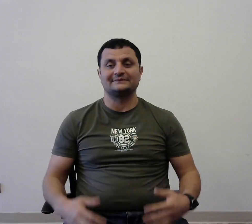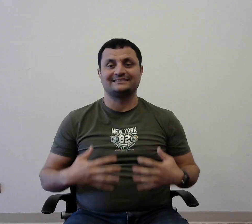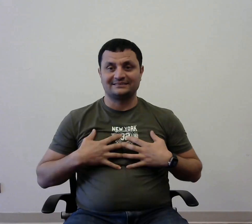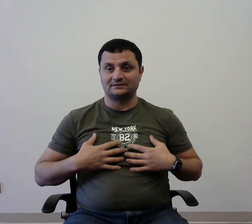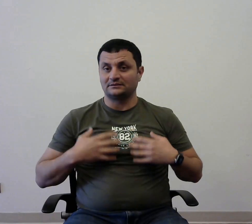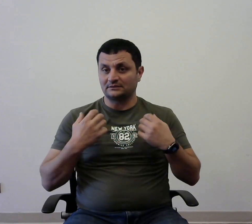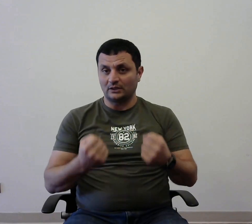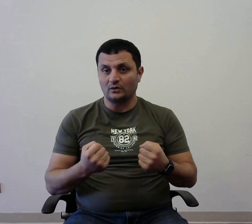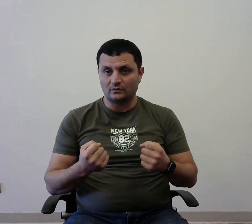sağlam